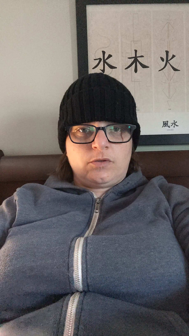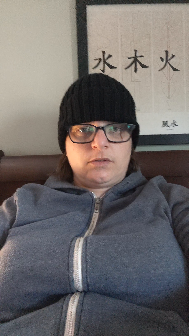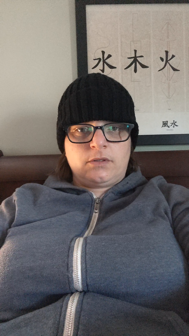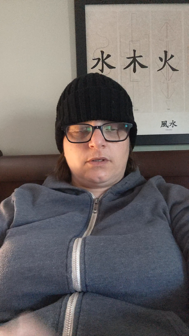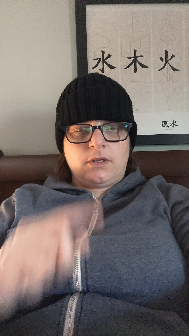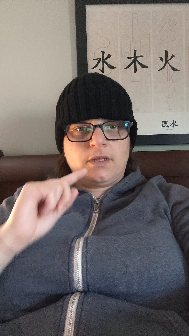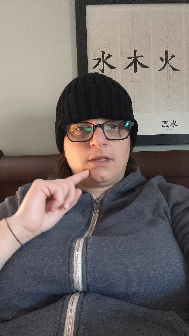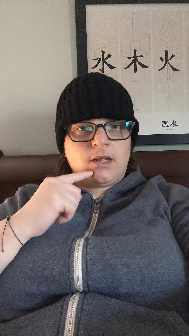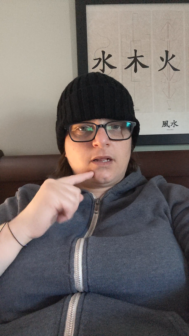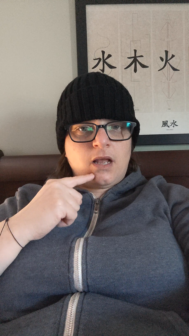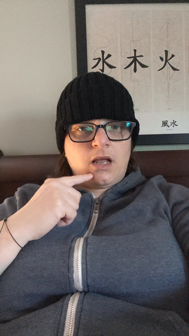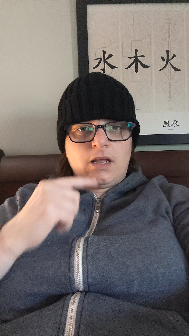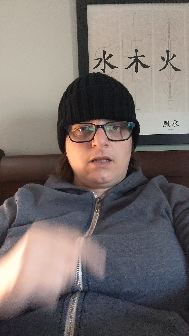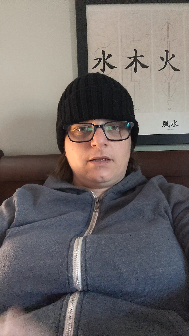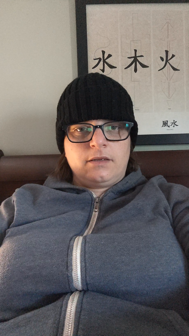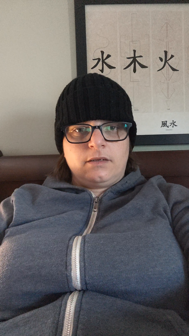candy